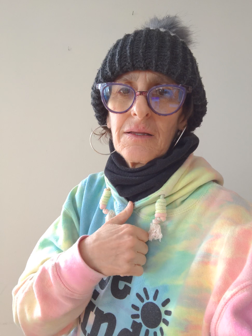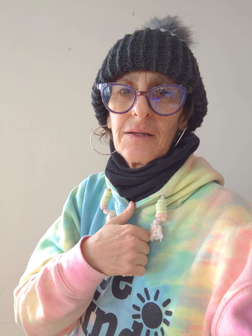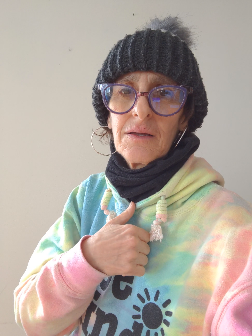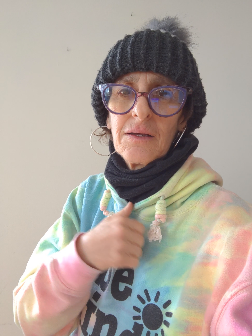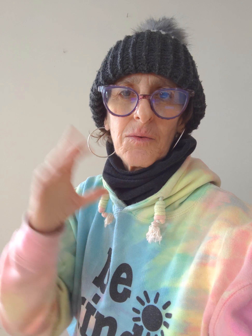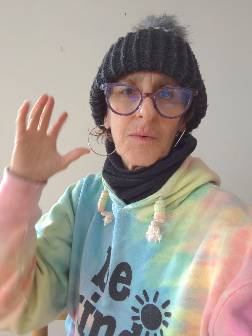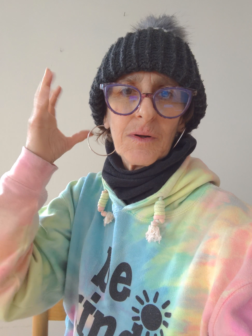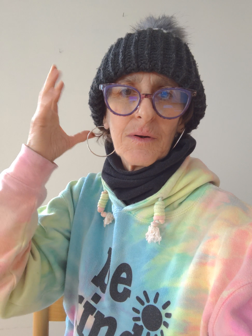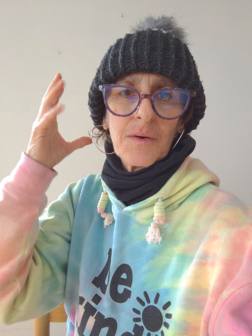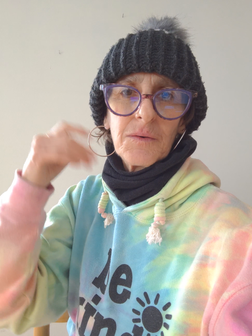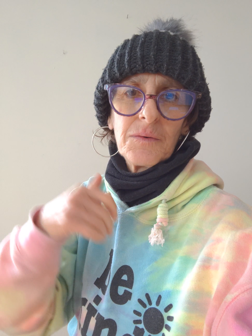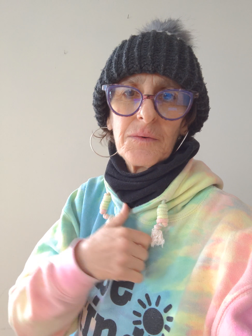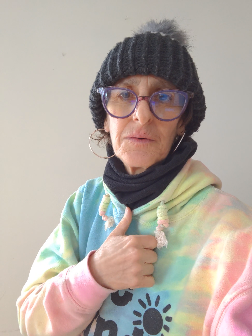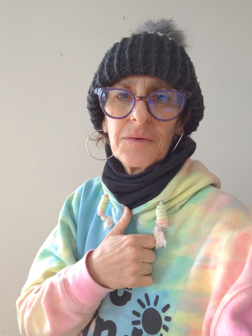radio